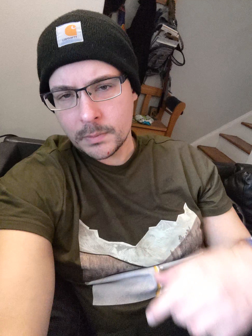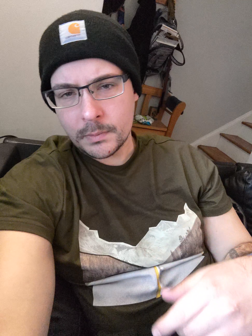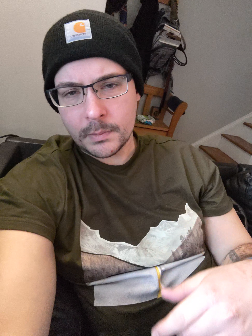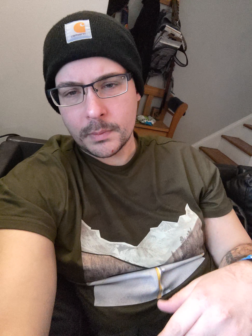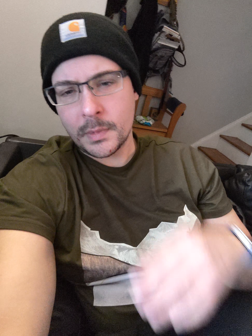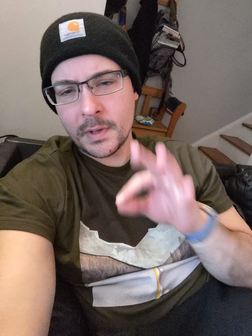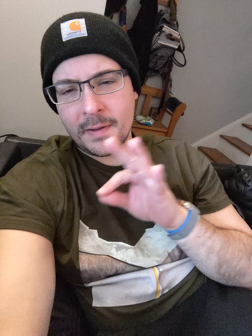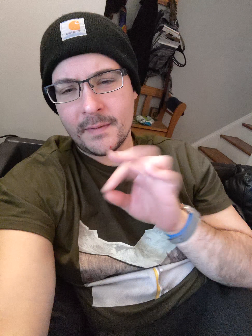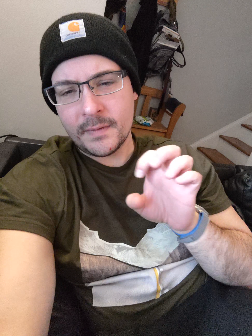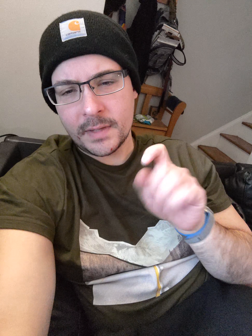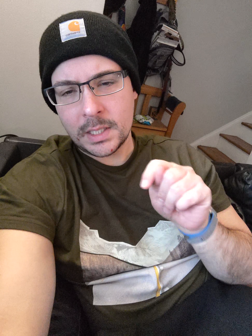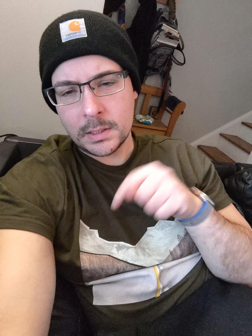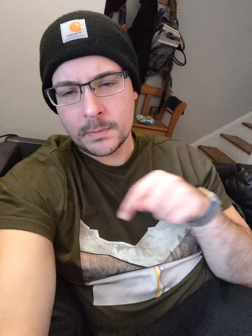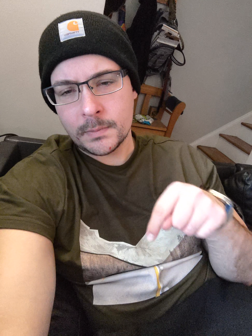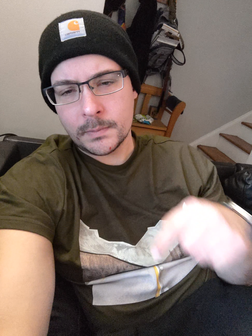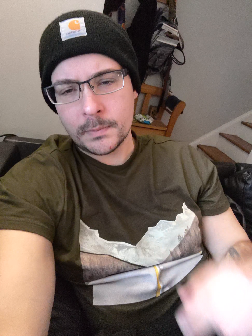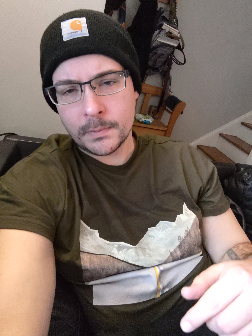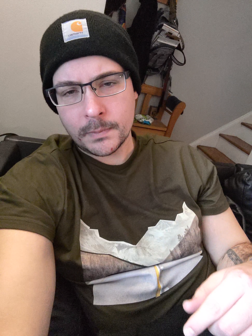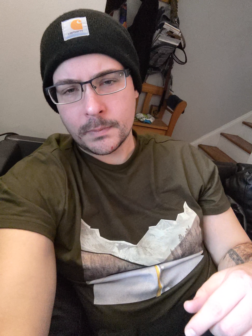feet